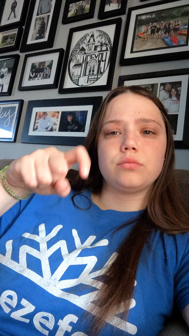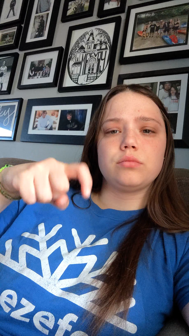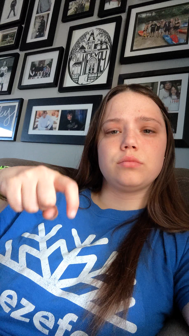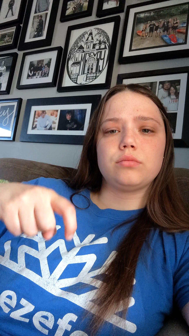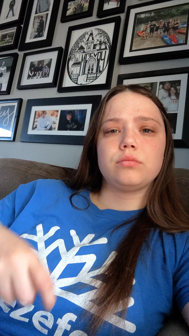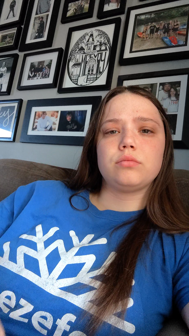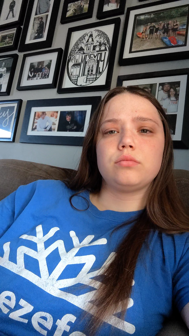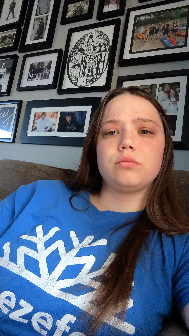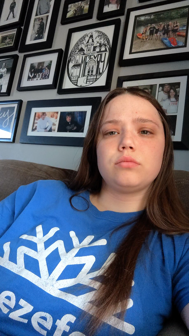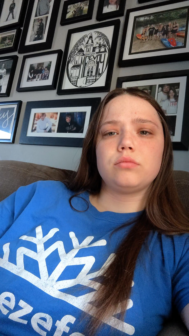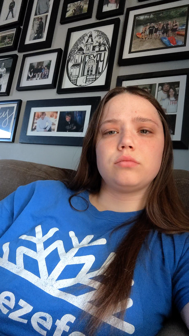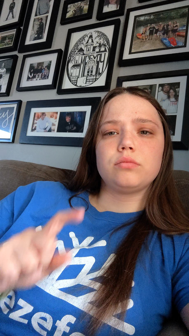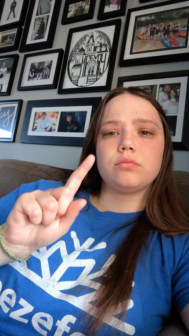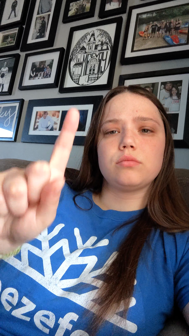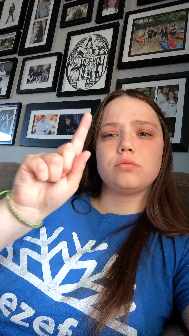bump